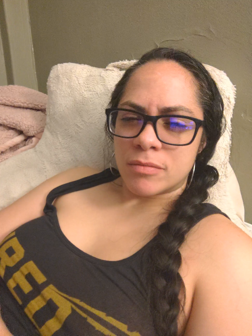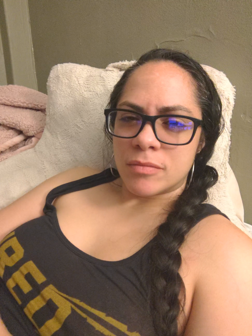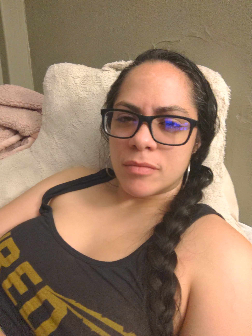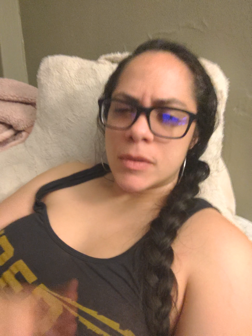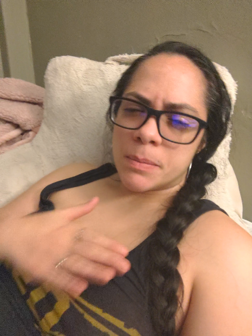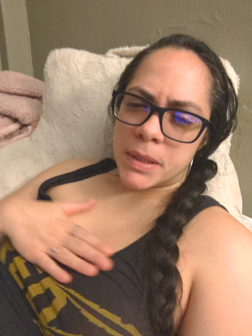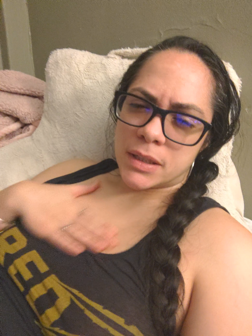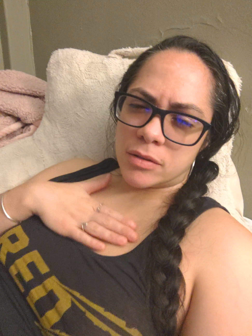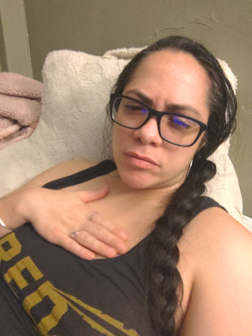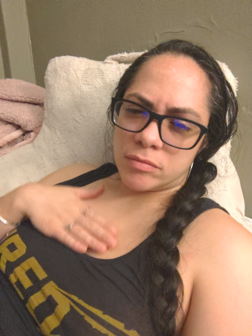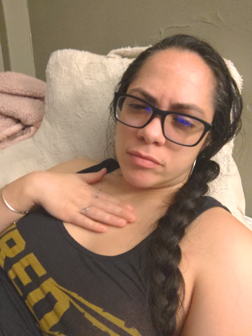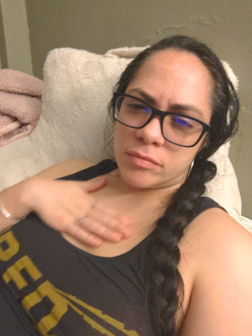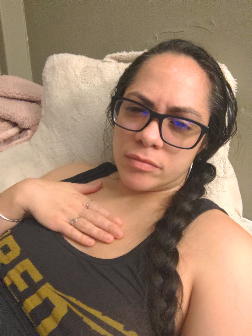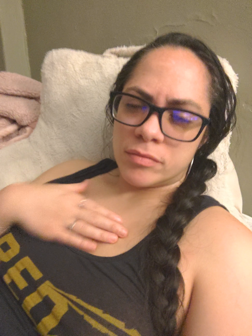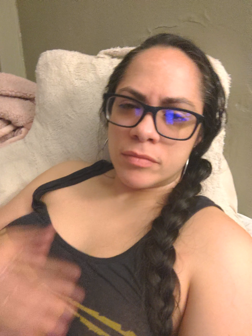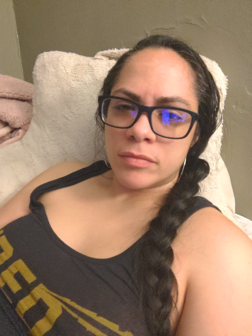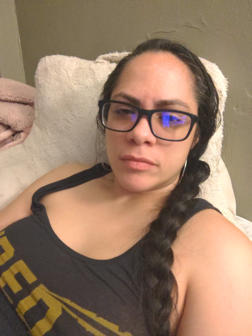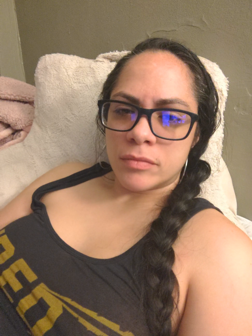please